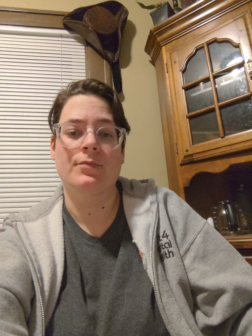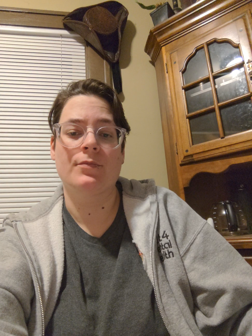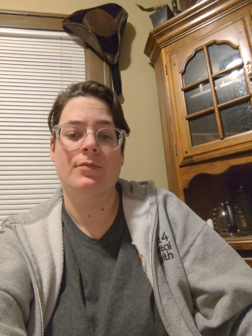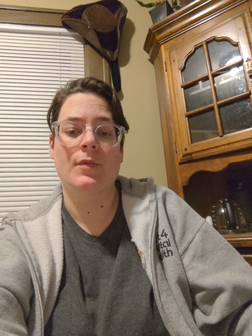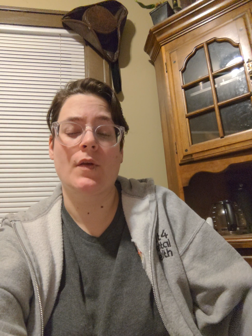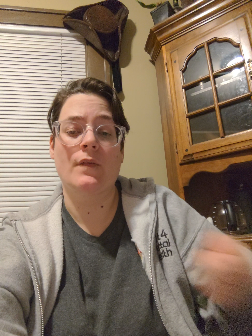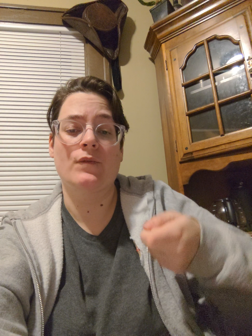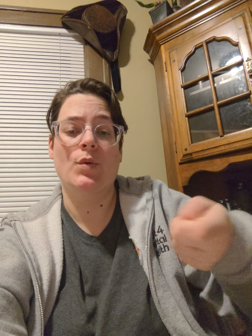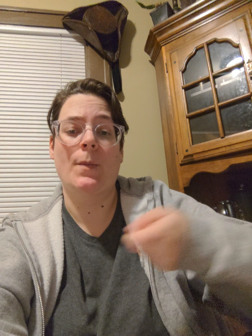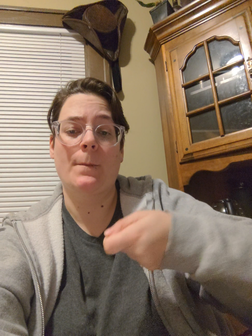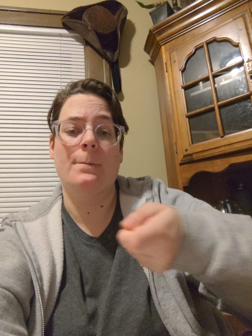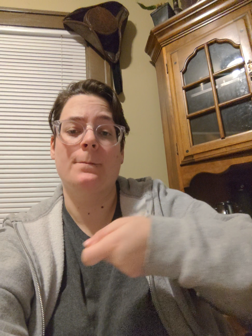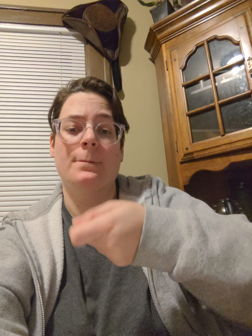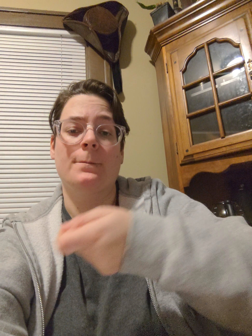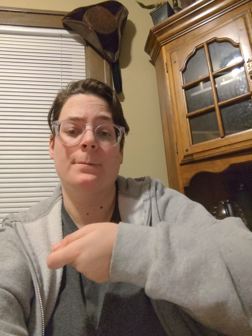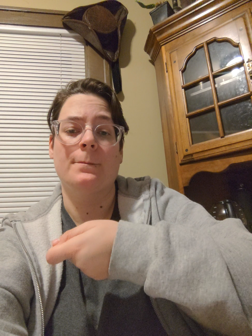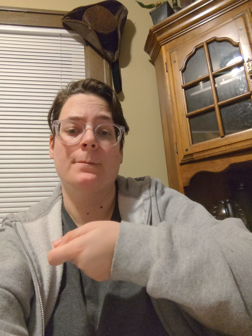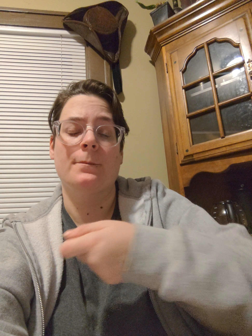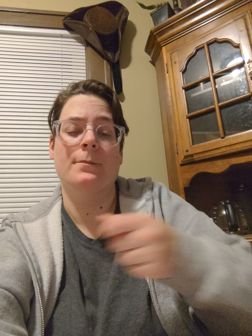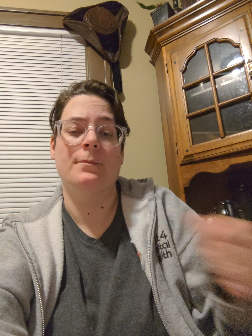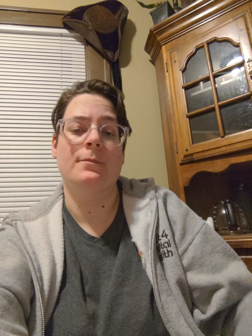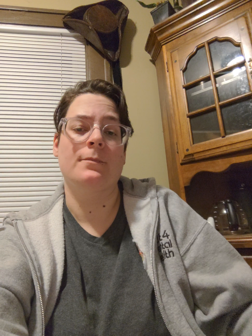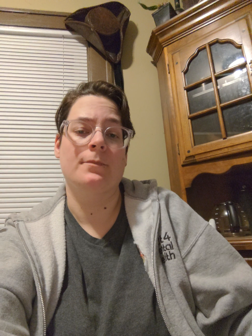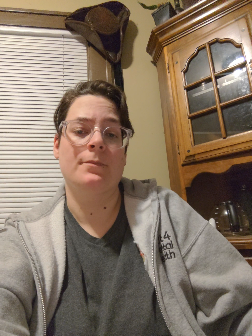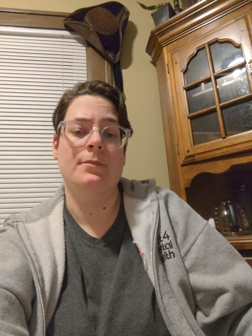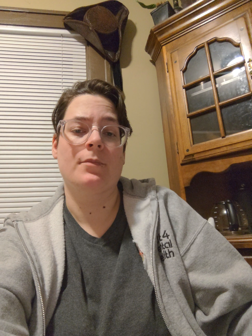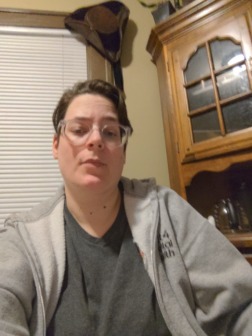vacuum